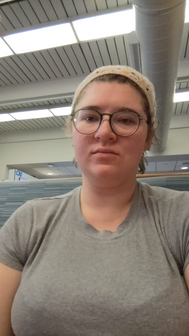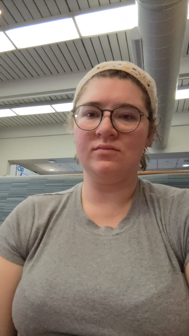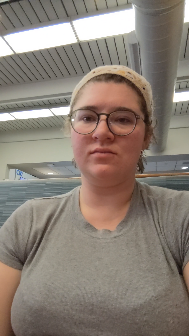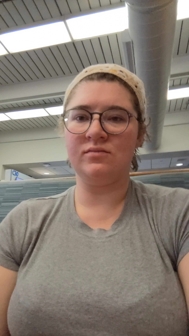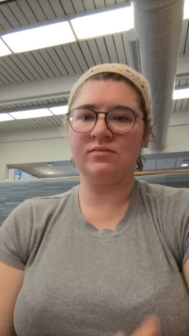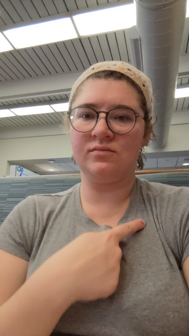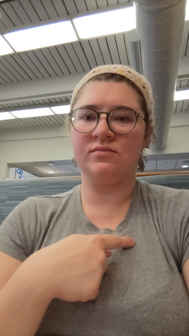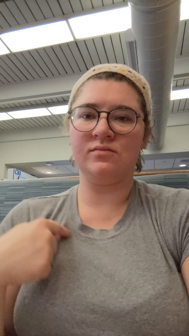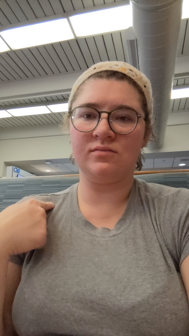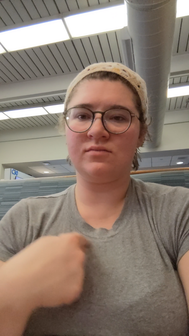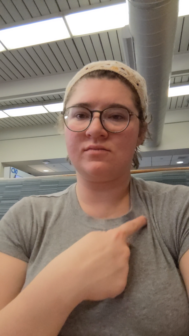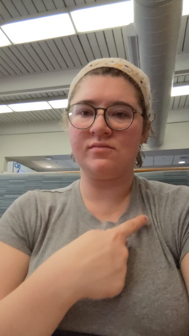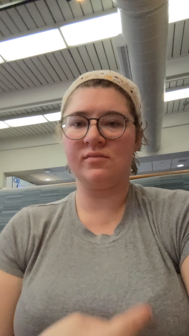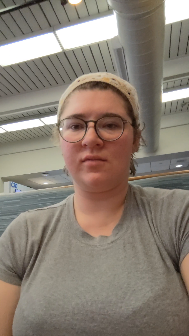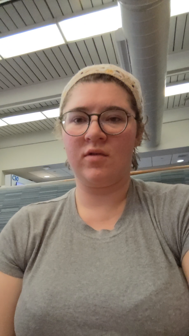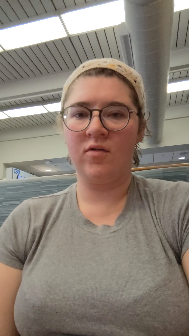bib